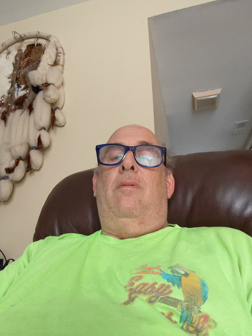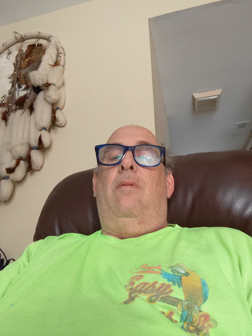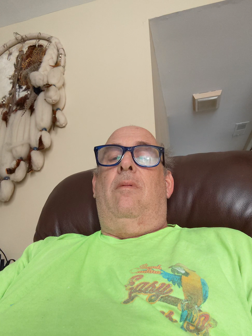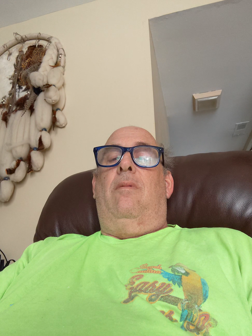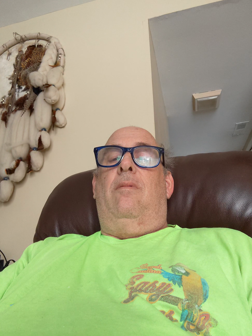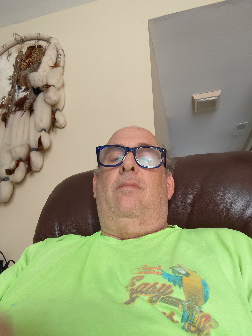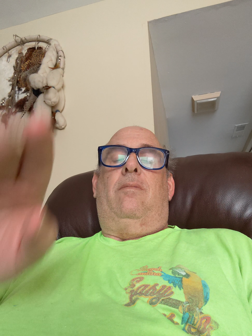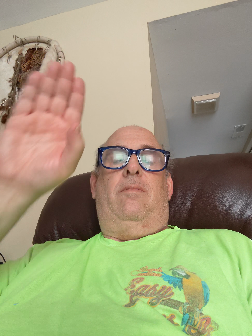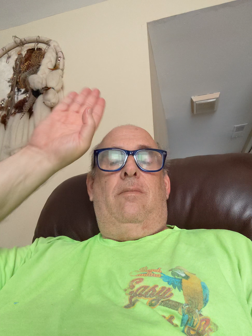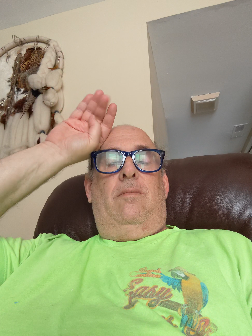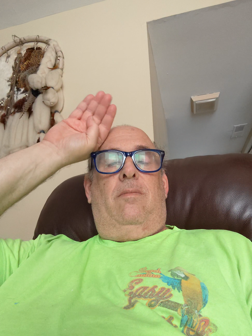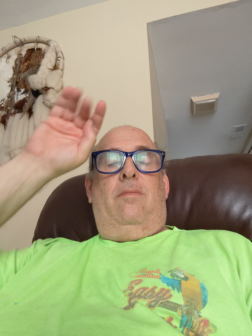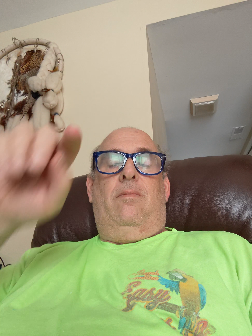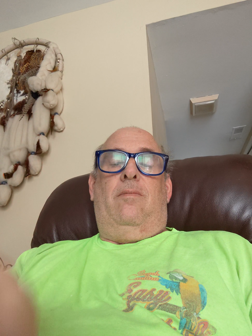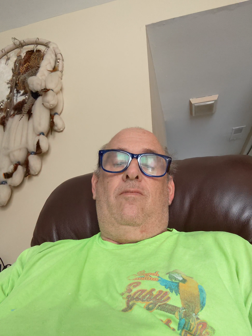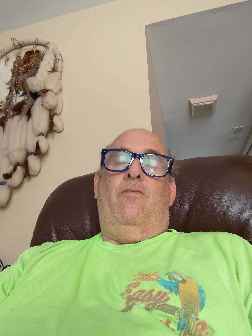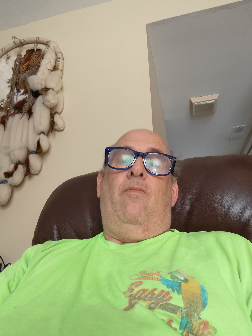donkey